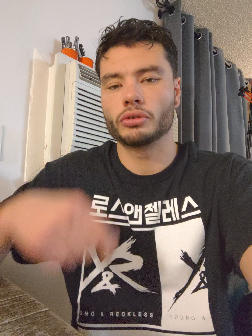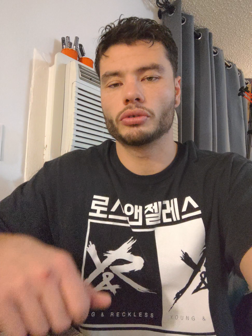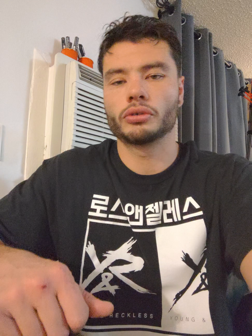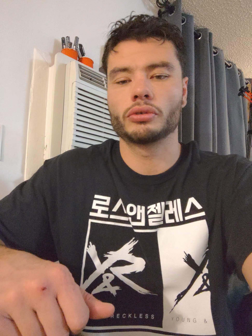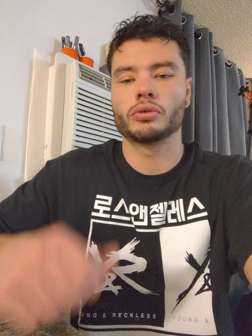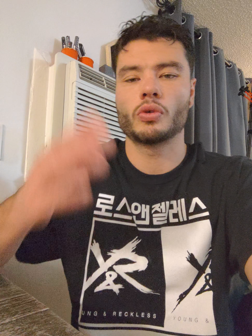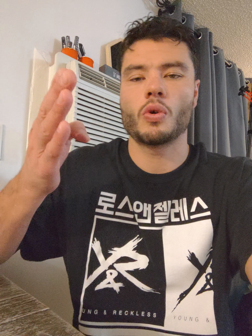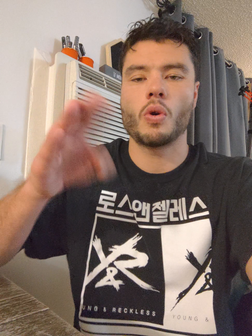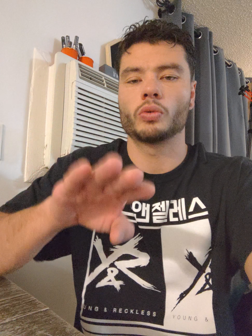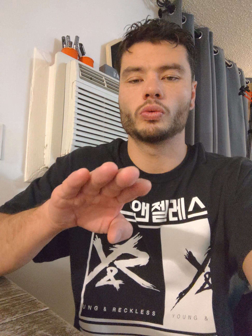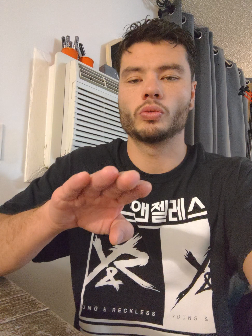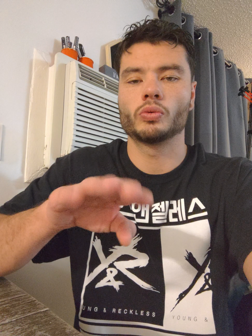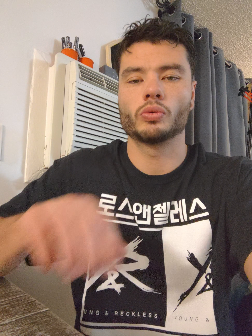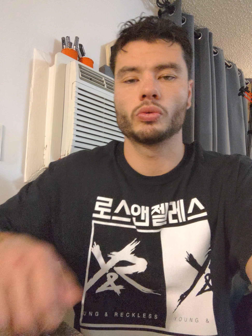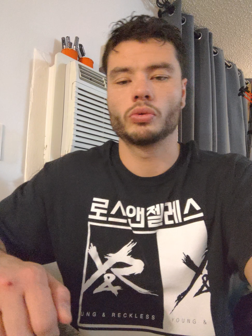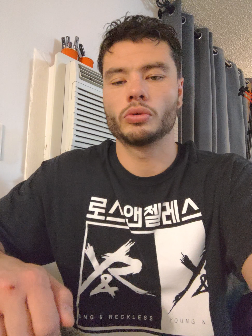close